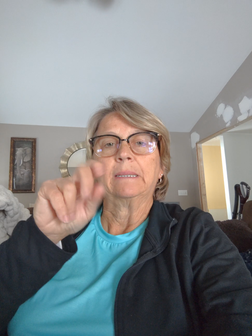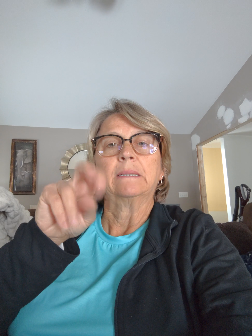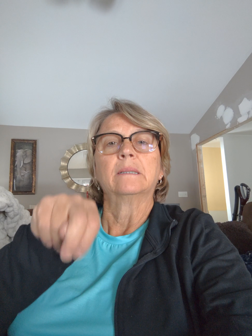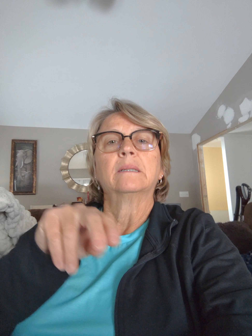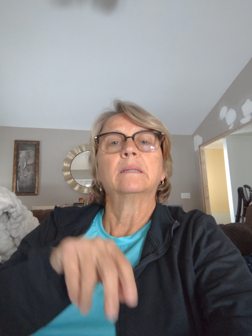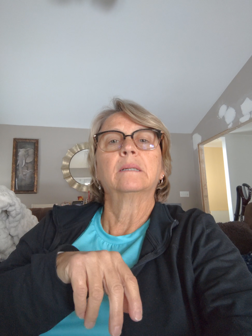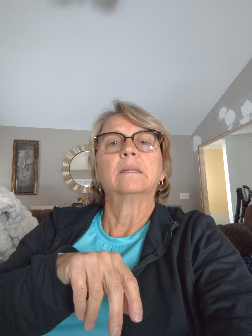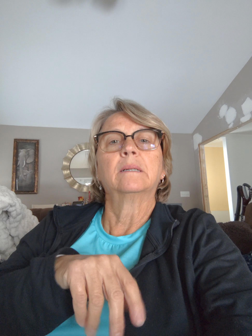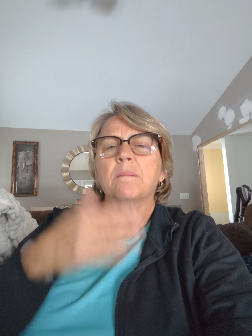mitten